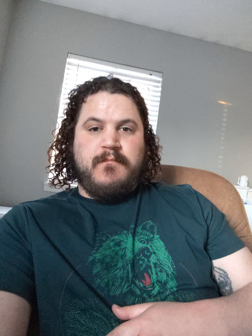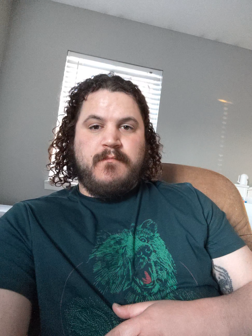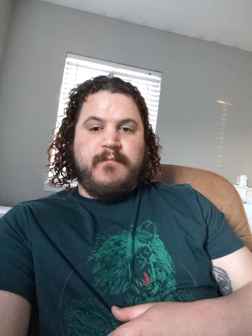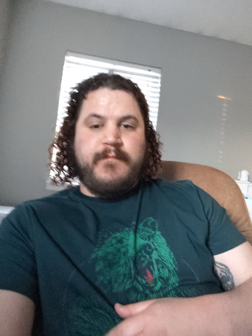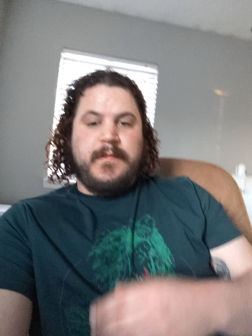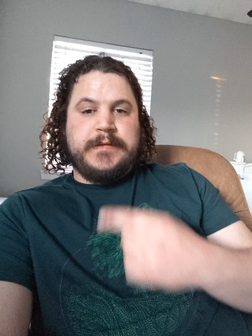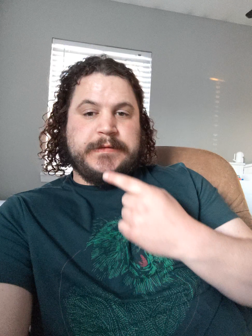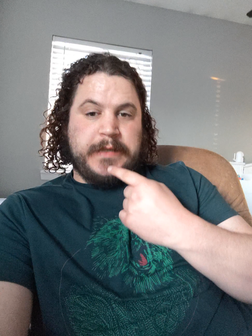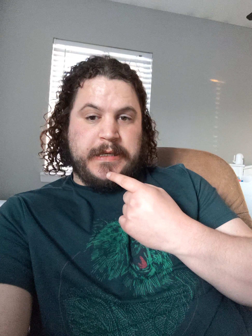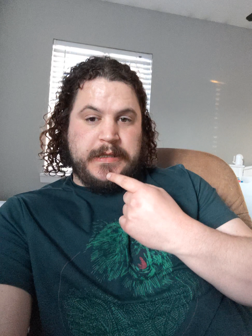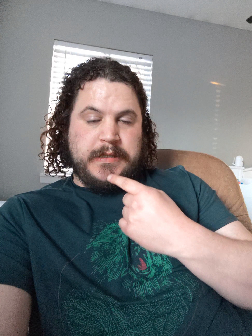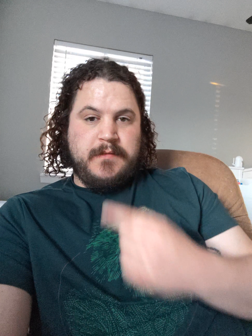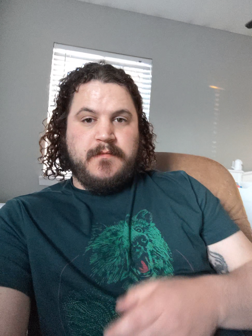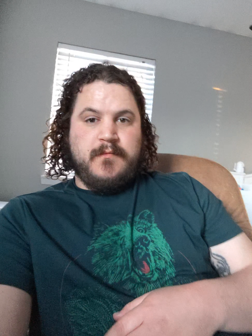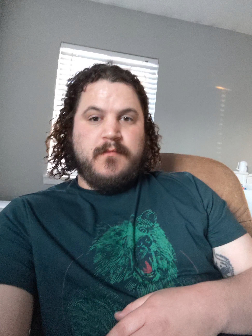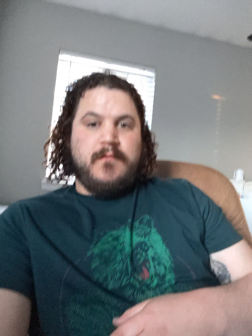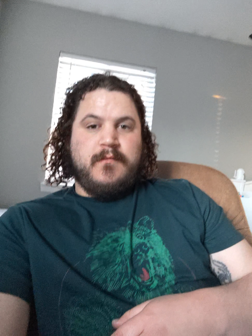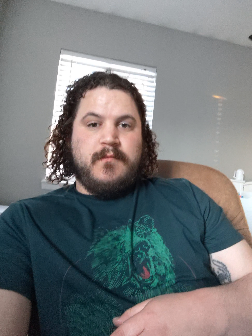say